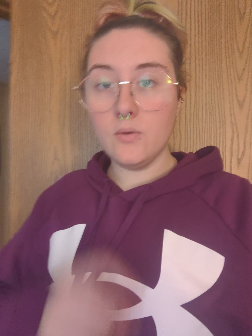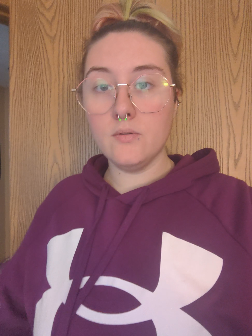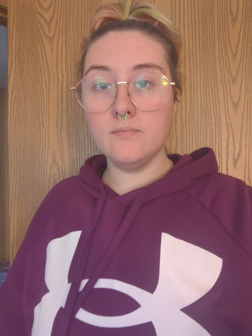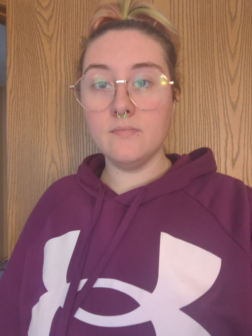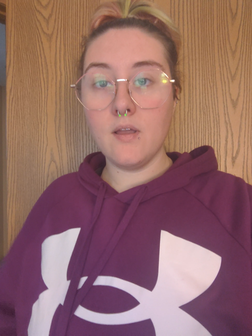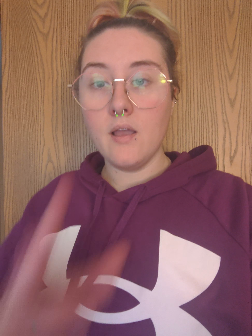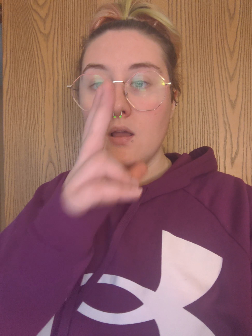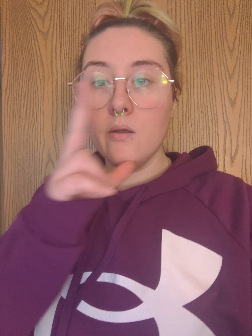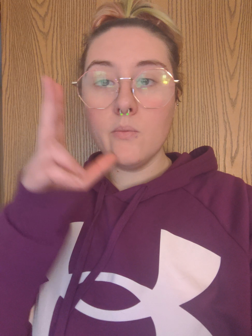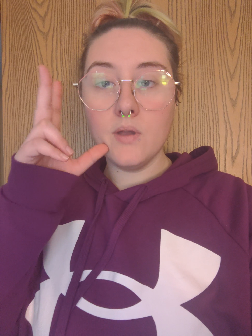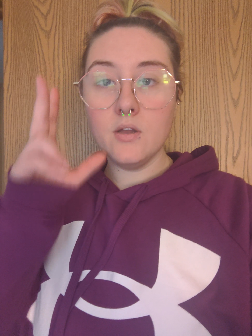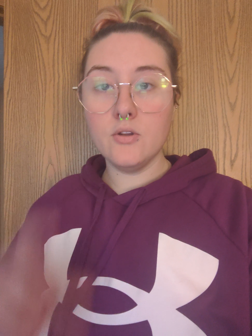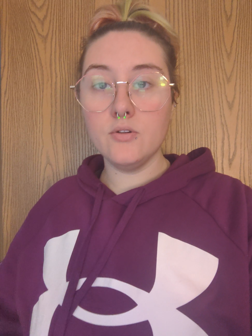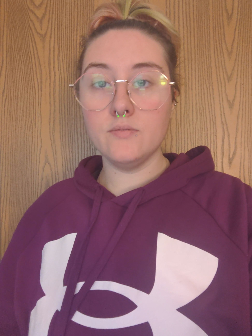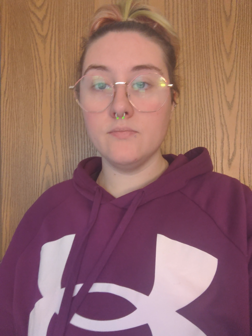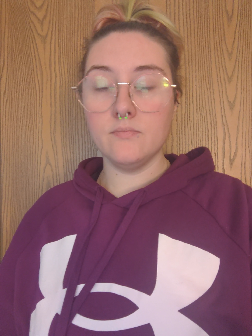underwear